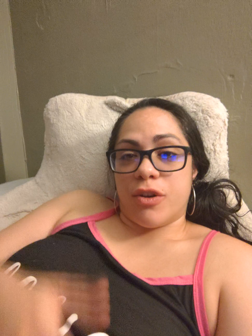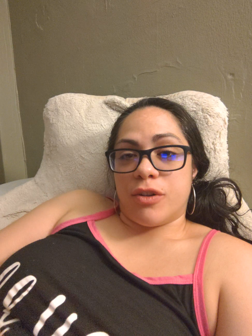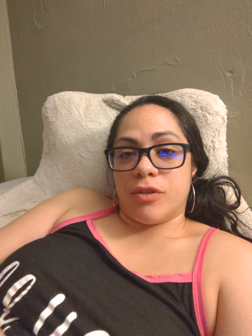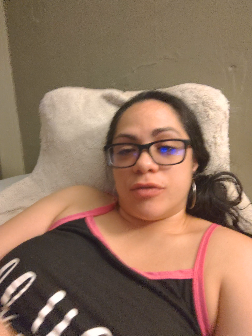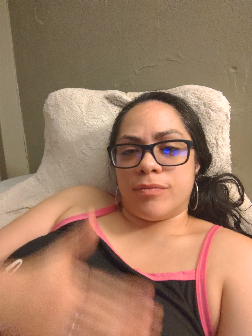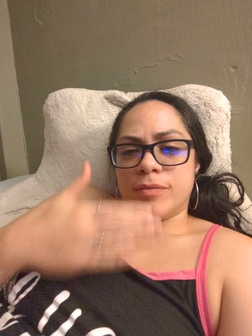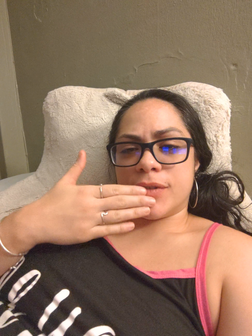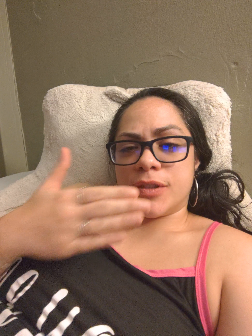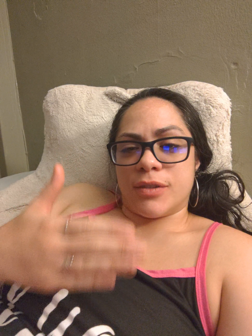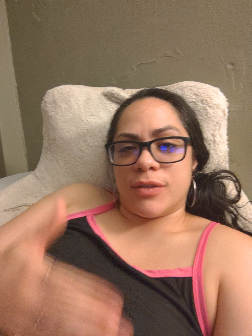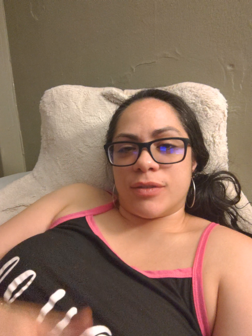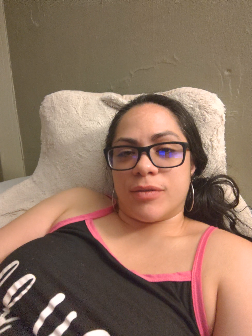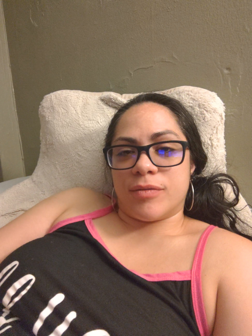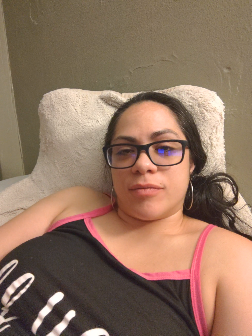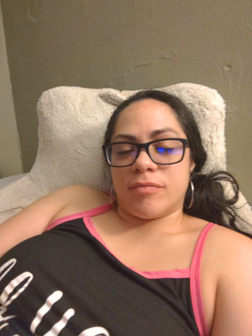thank you